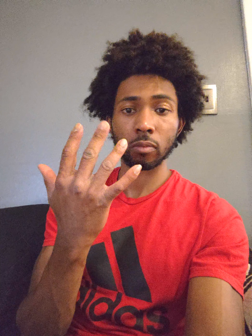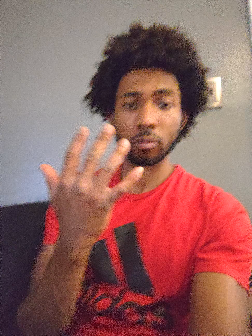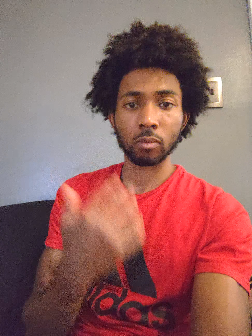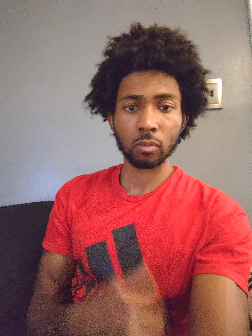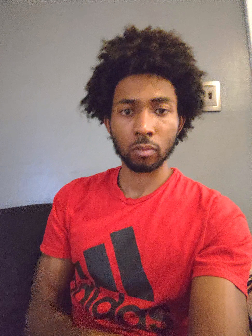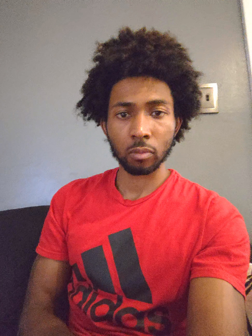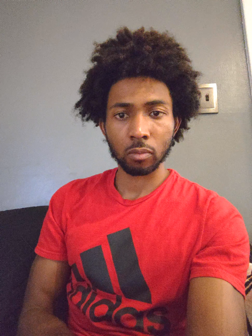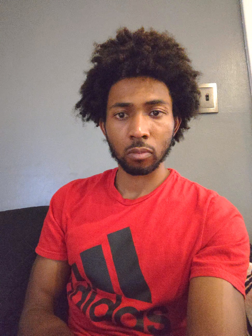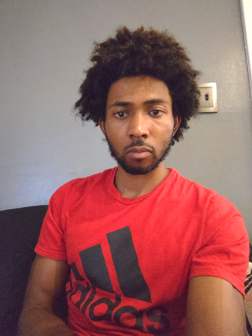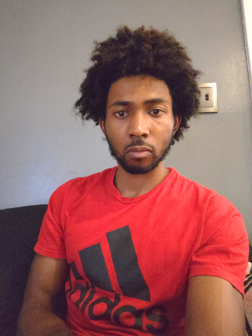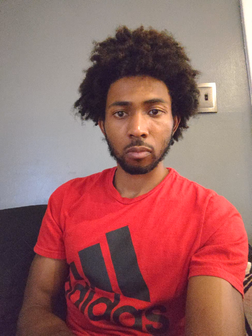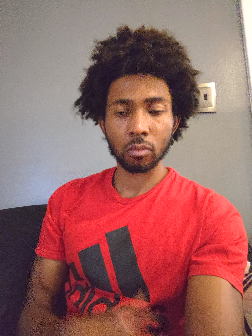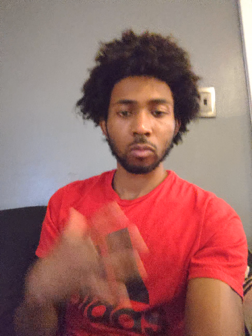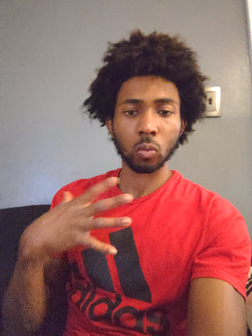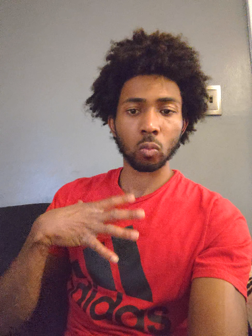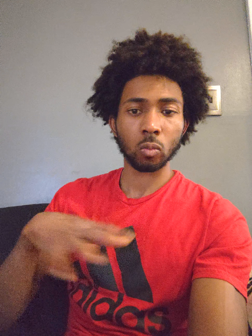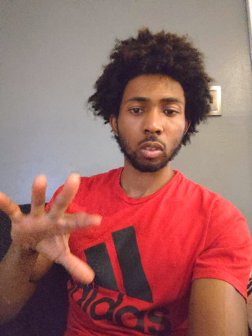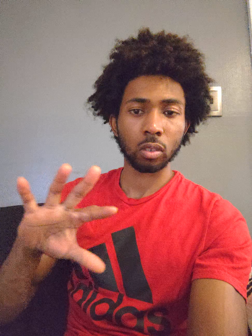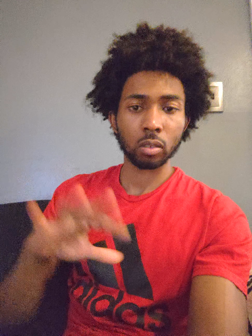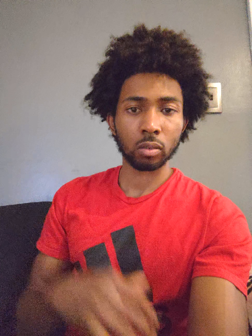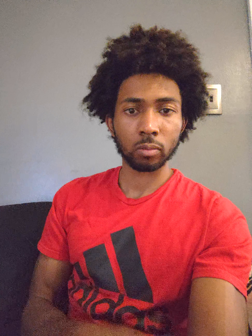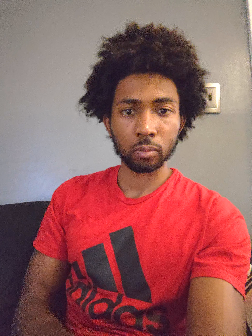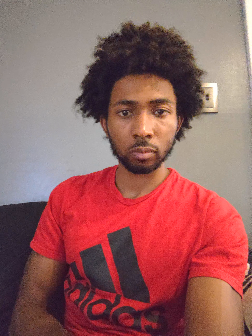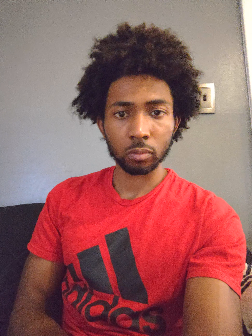dress